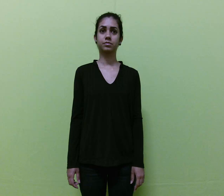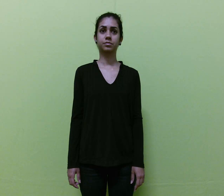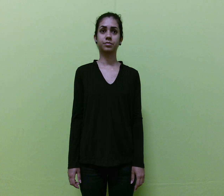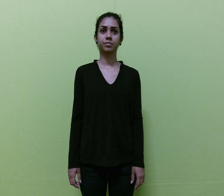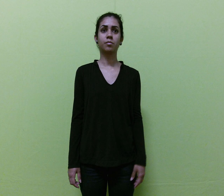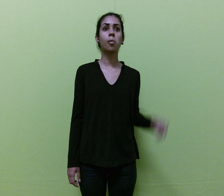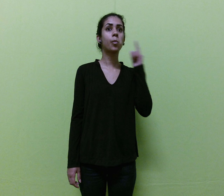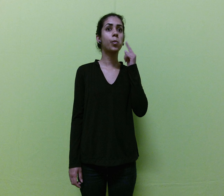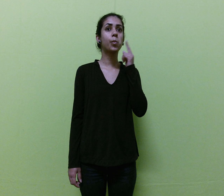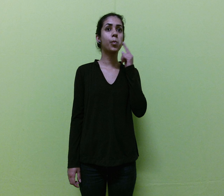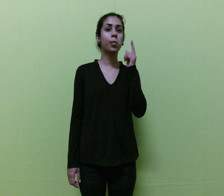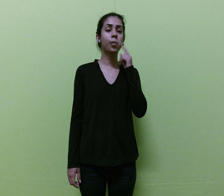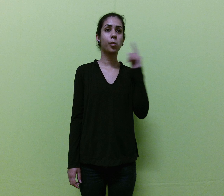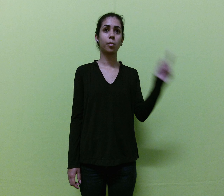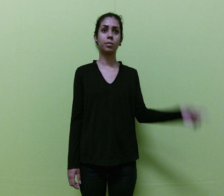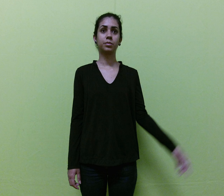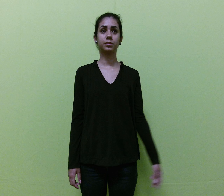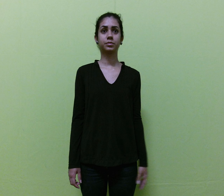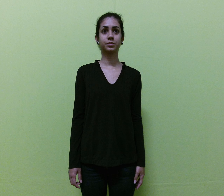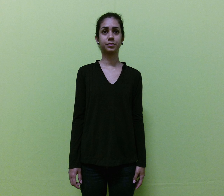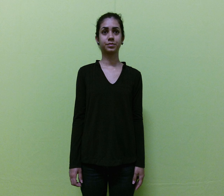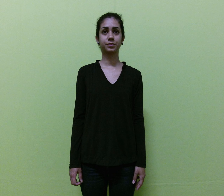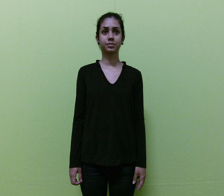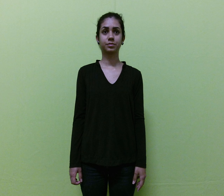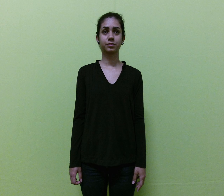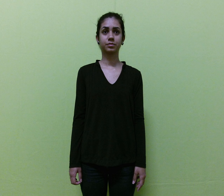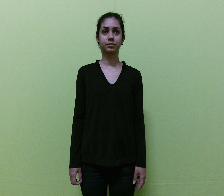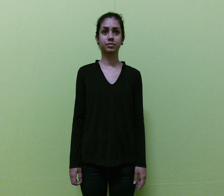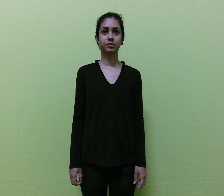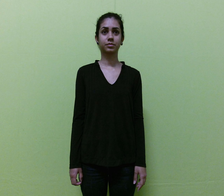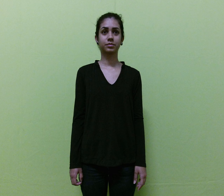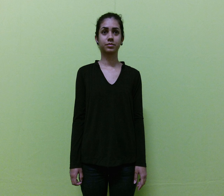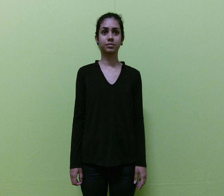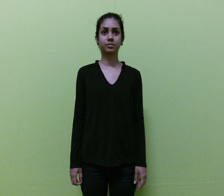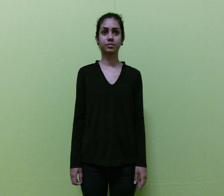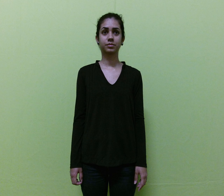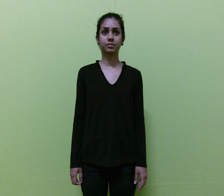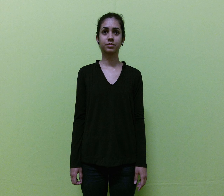bala